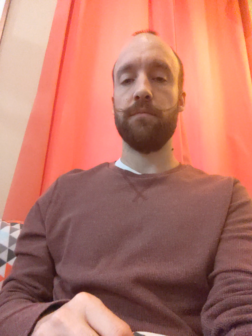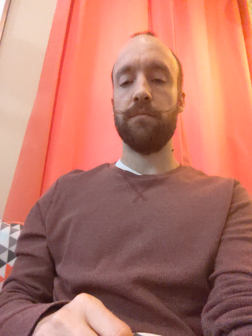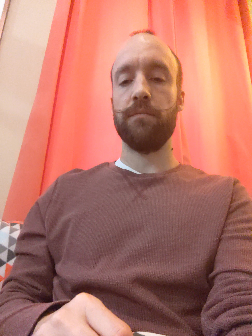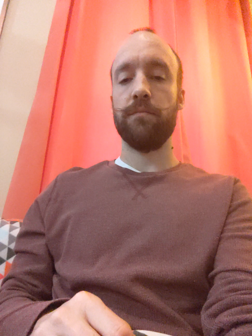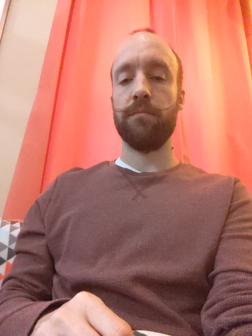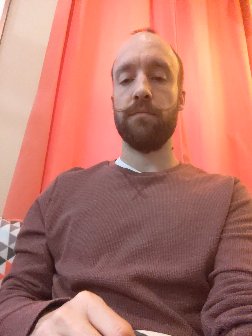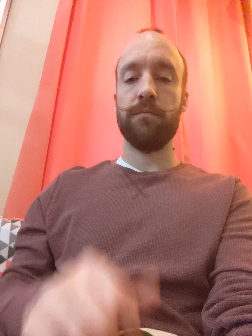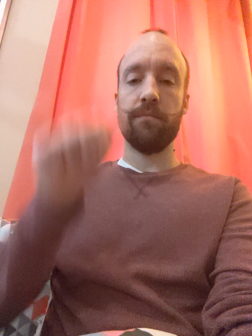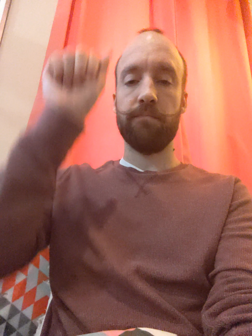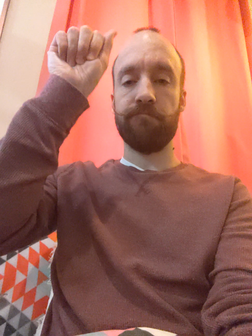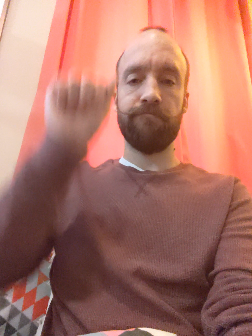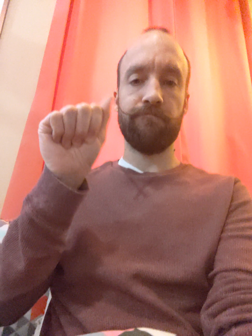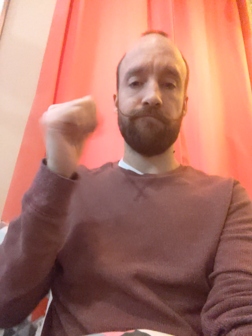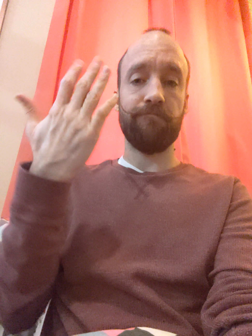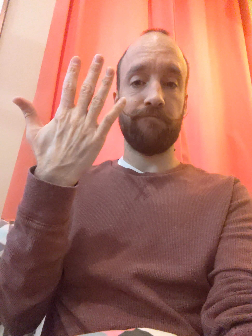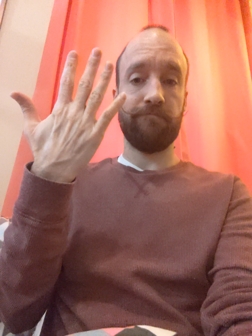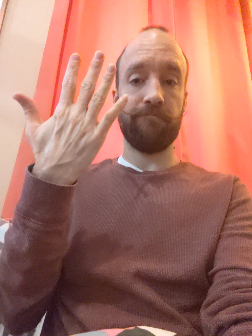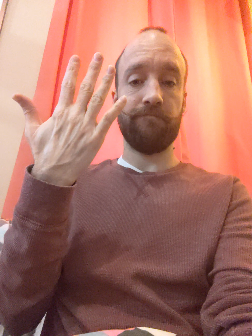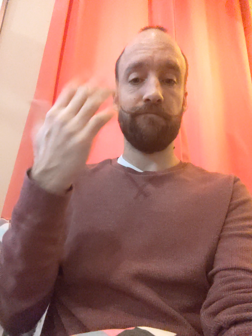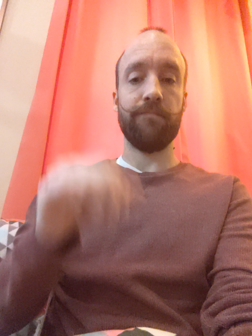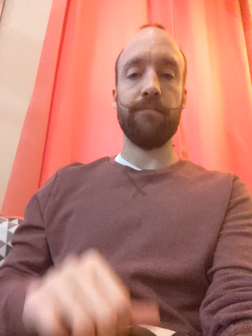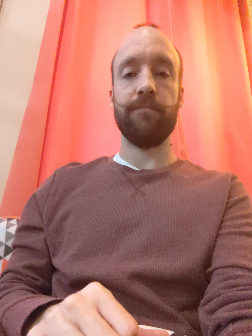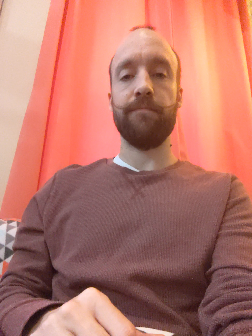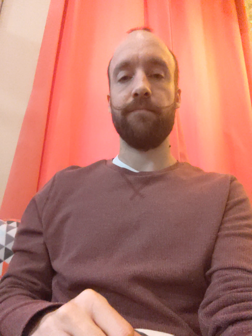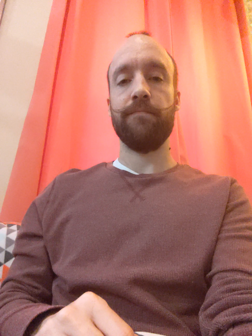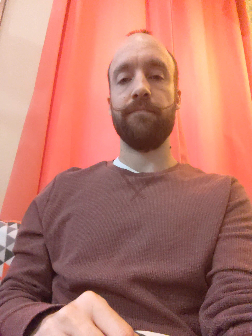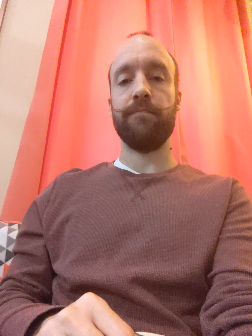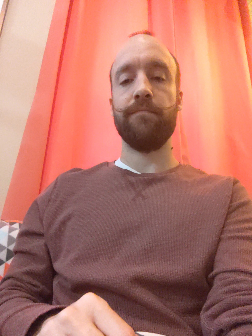mitten